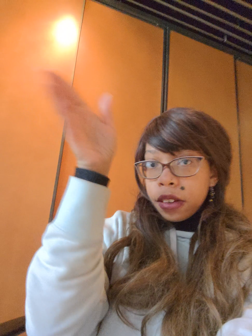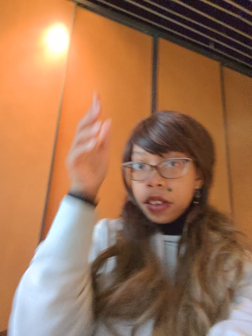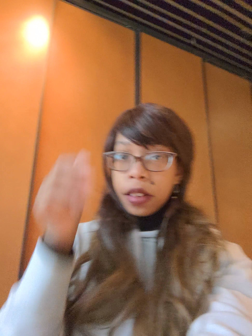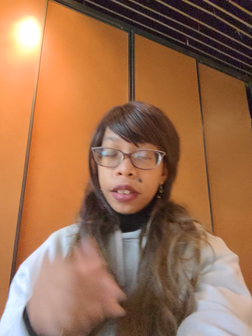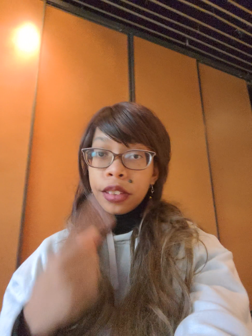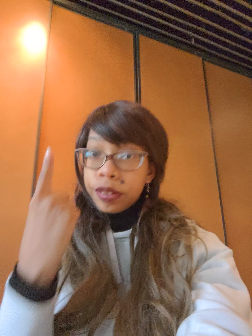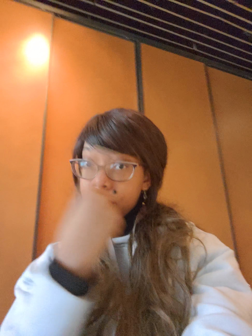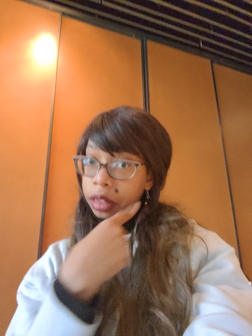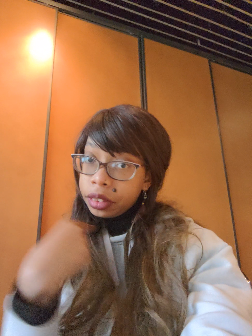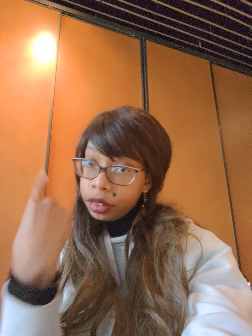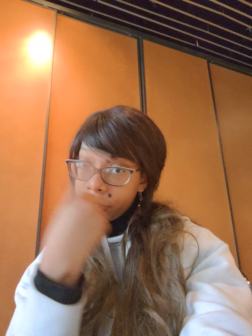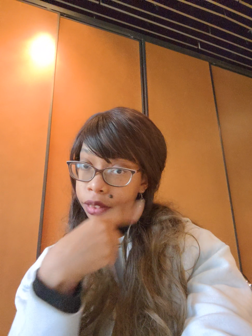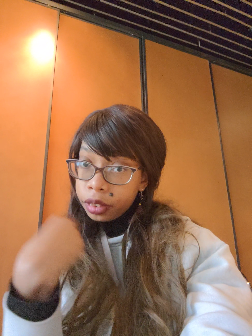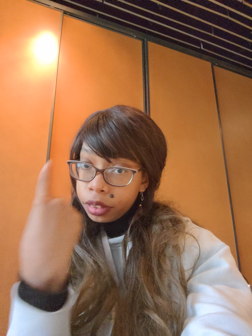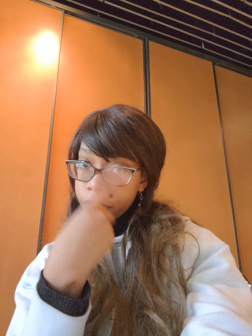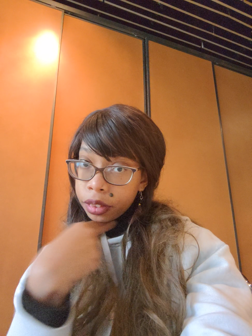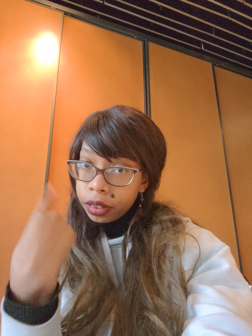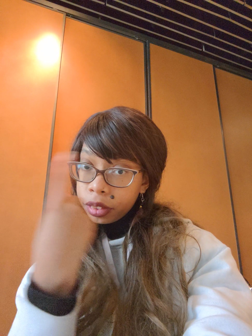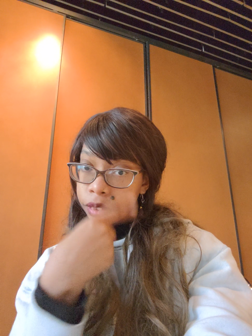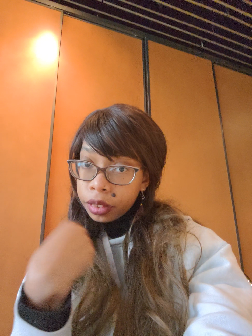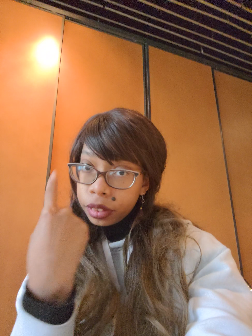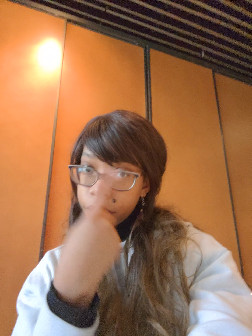face